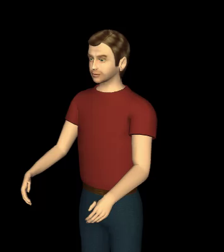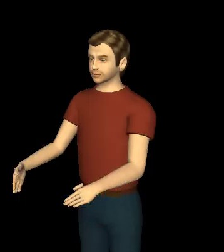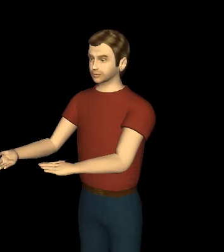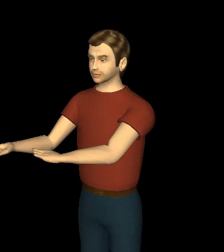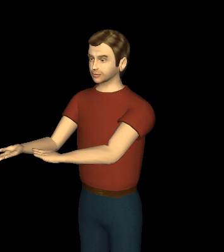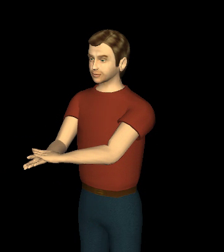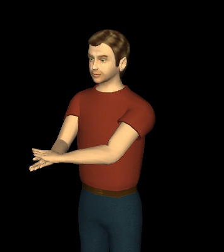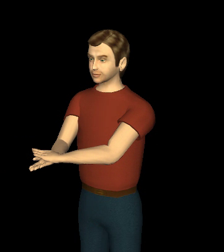فرن